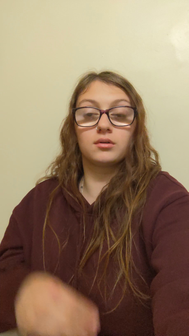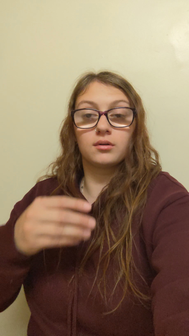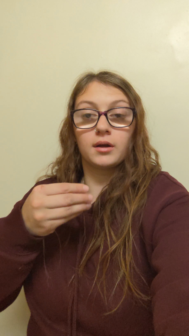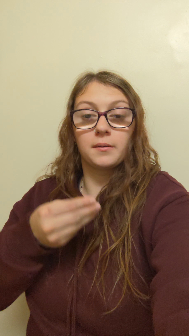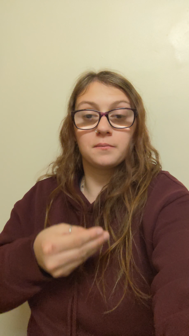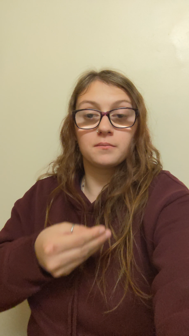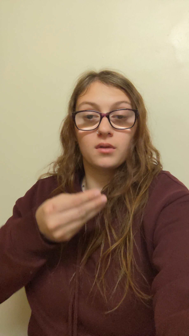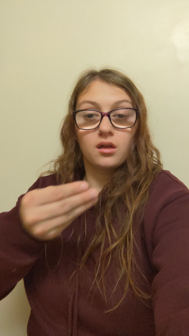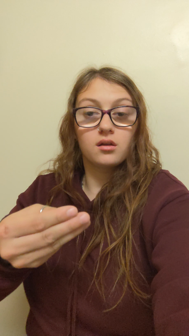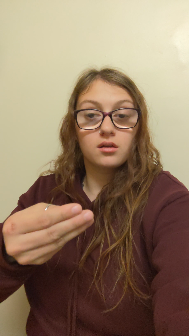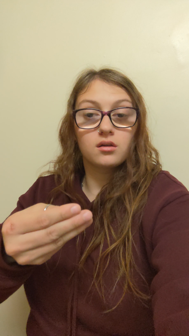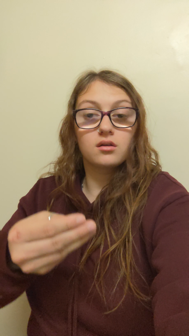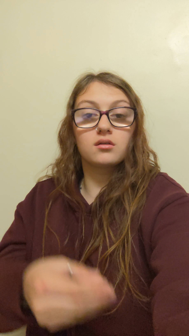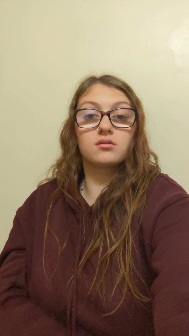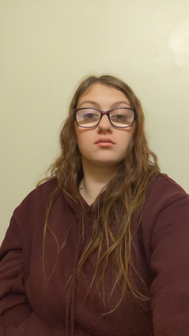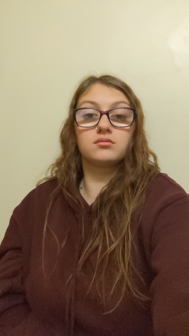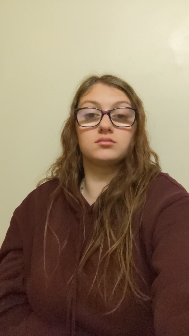buy